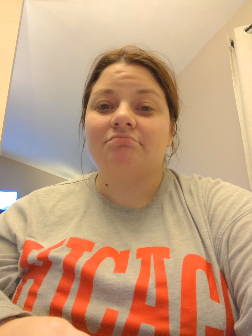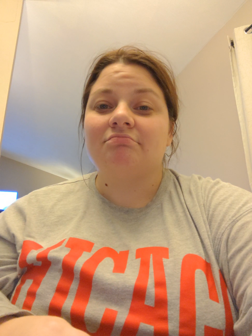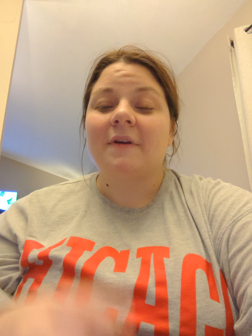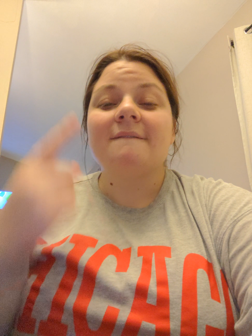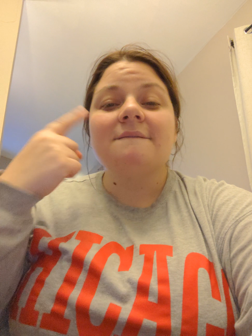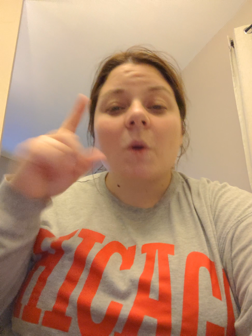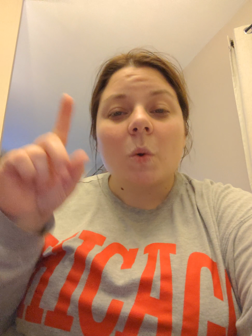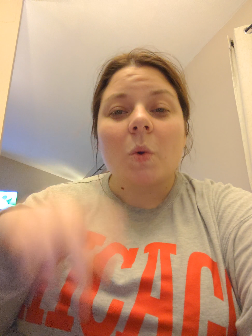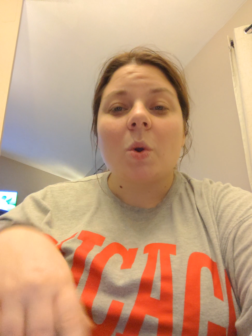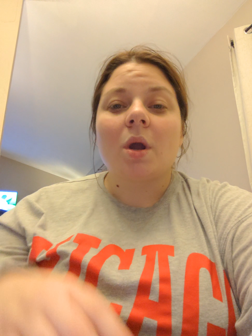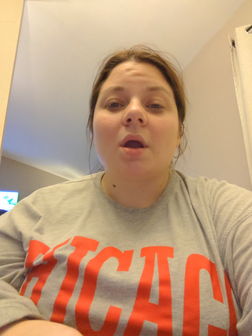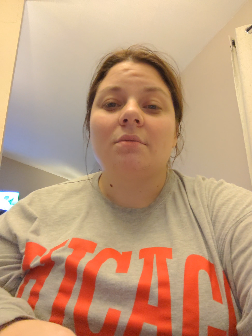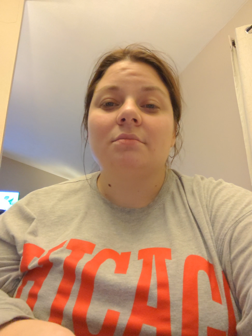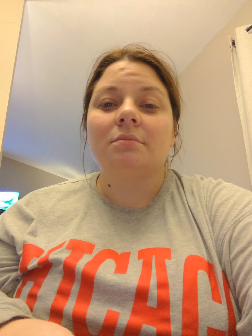for